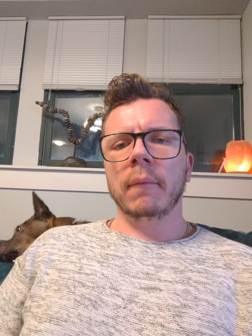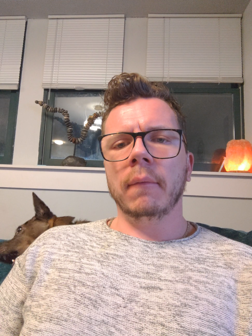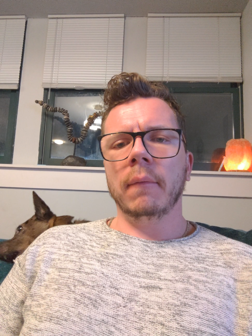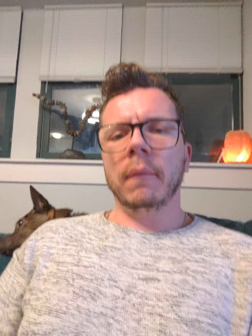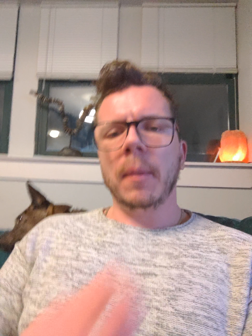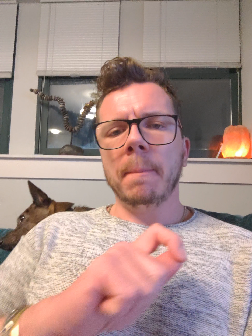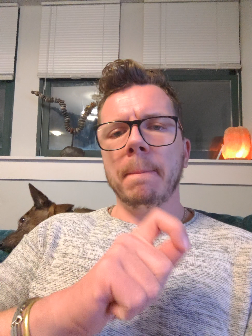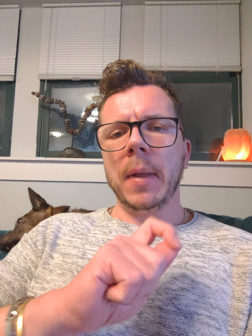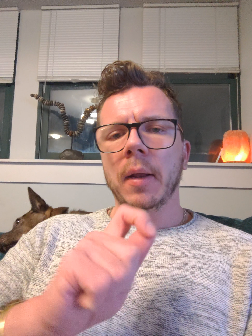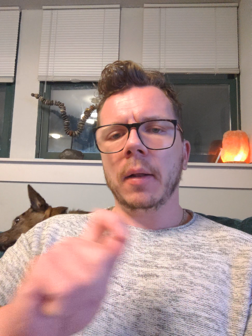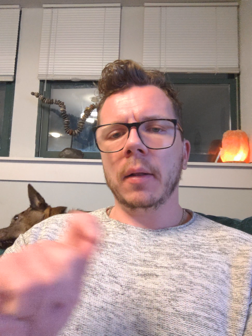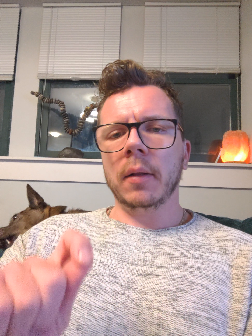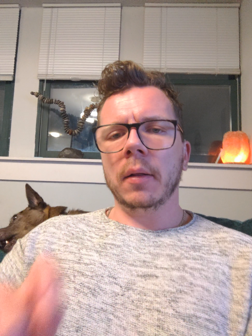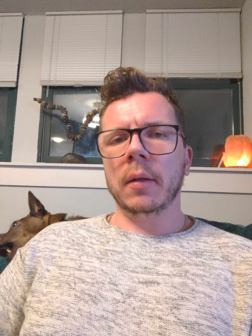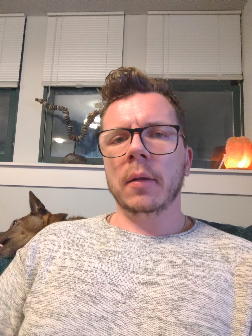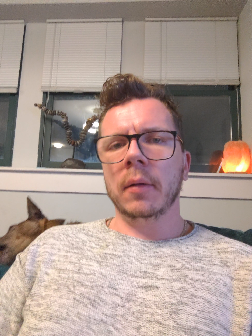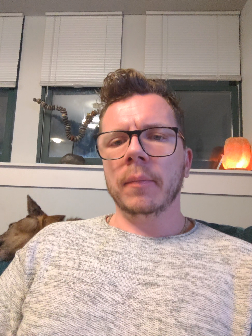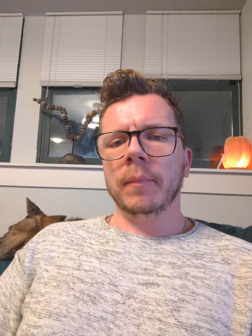pen